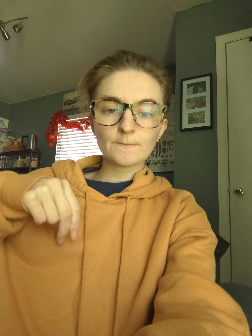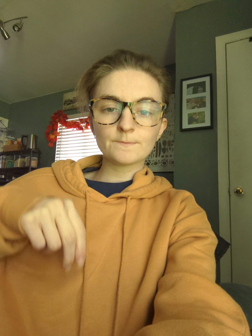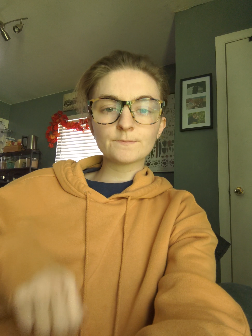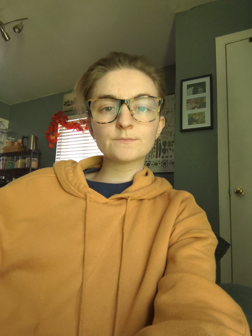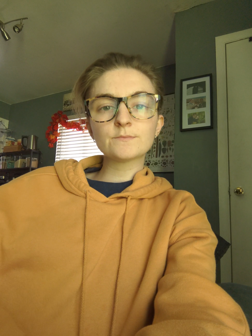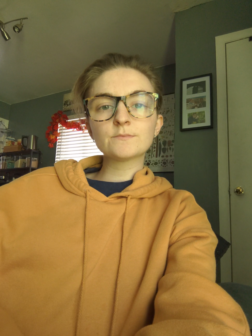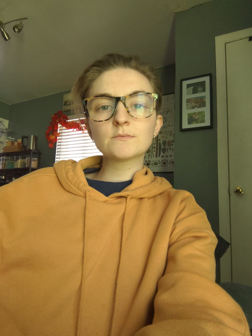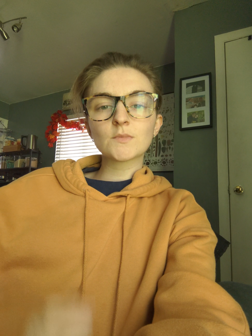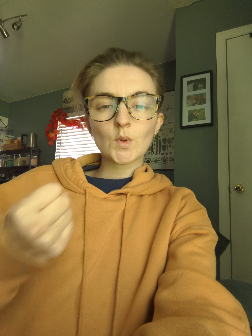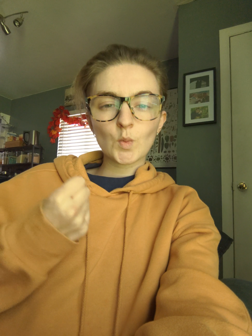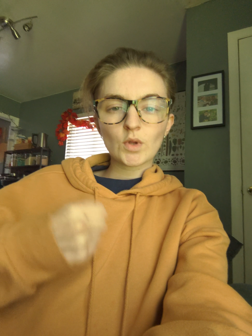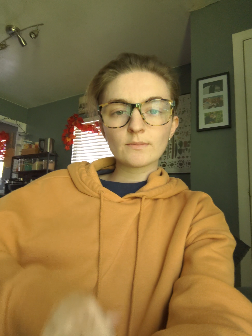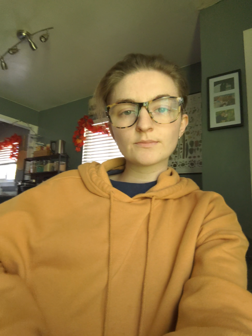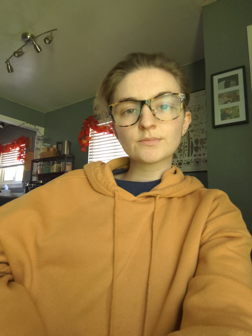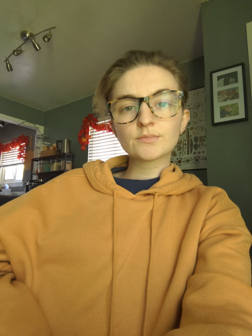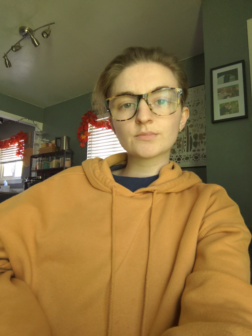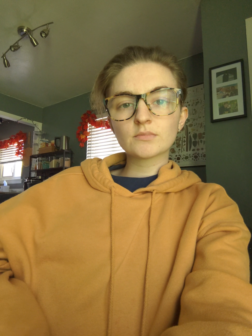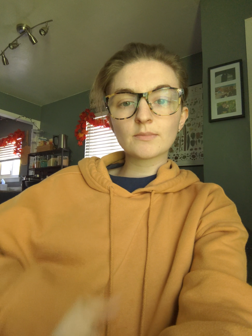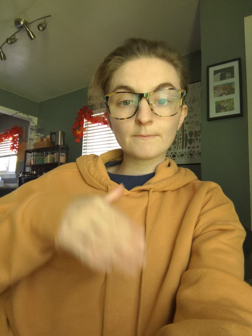hold